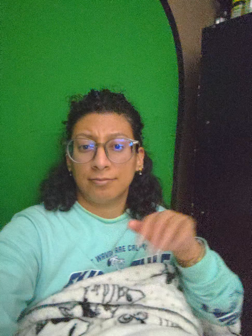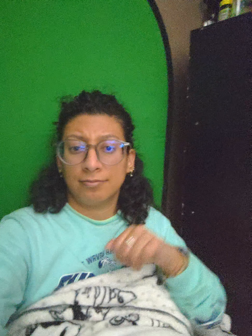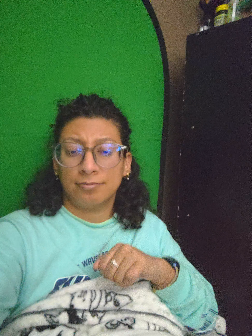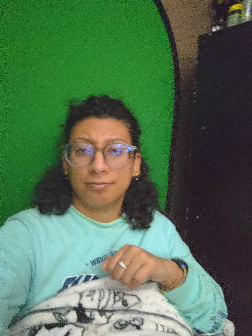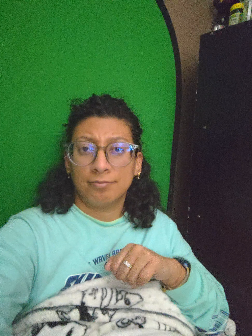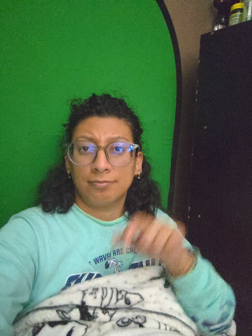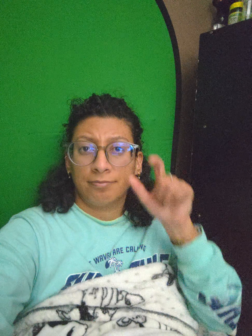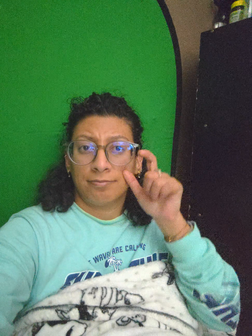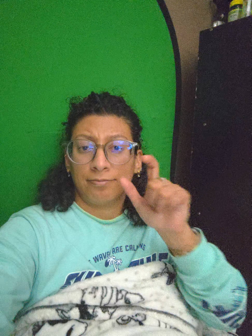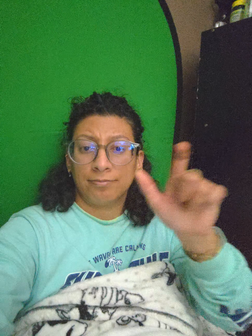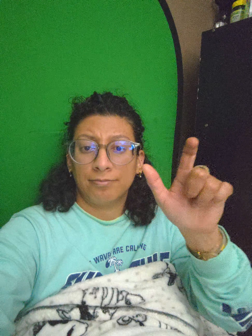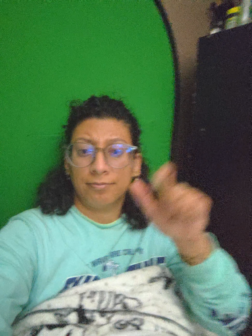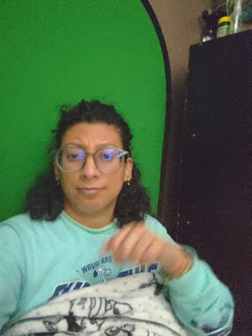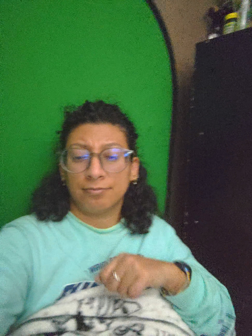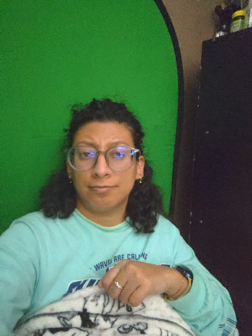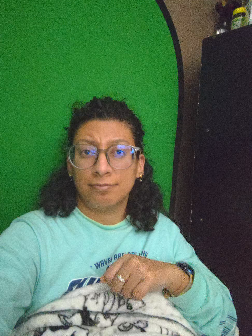moon